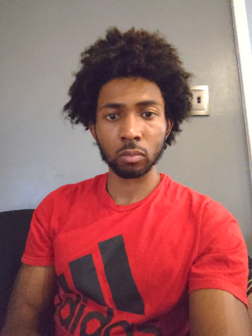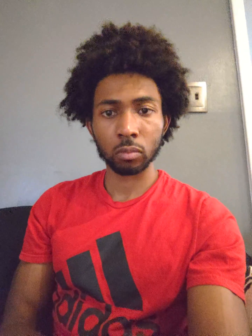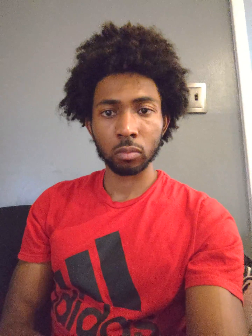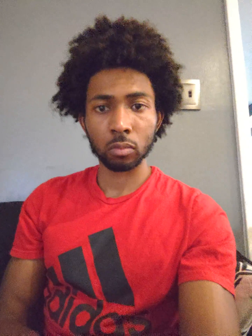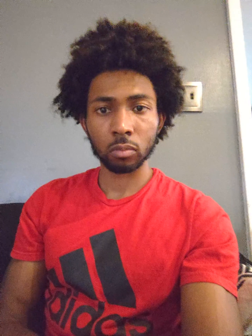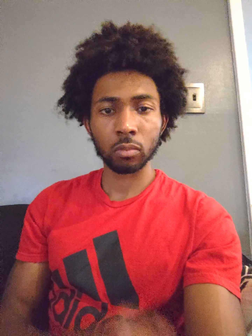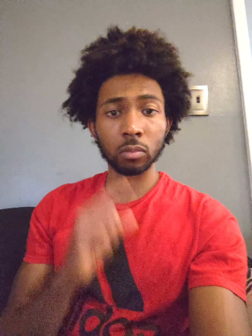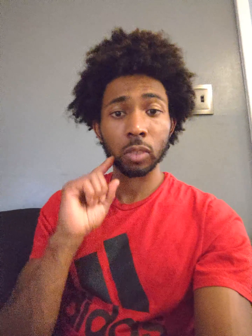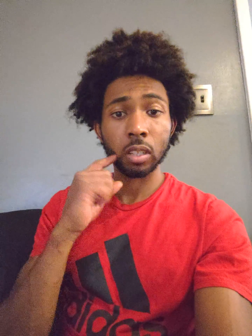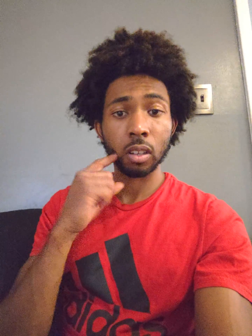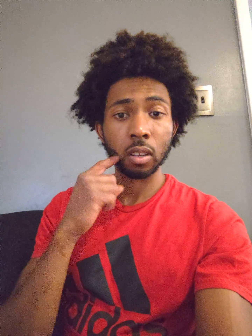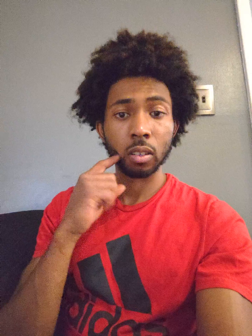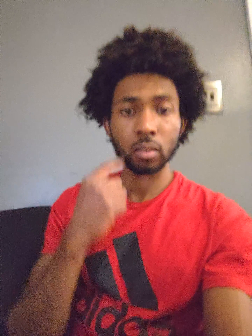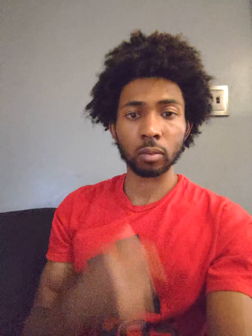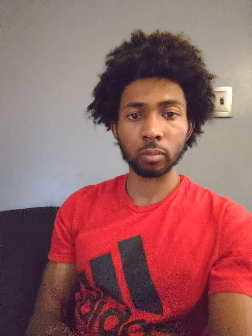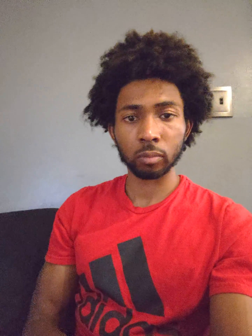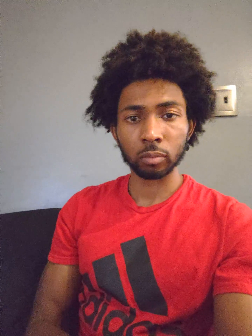candy